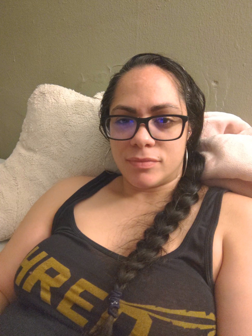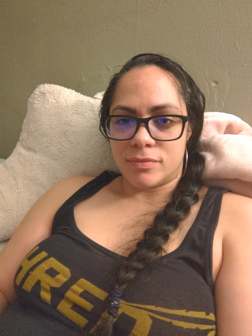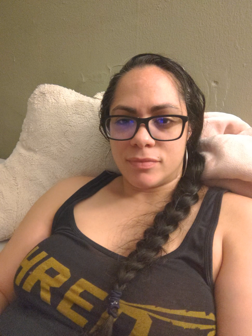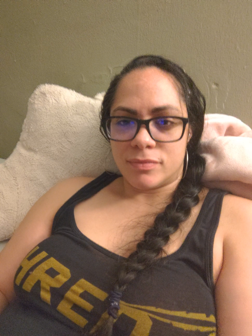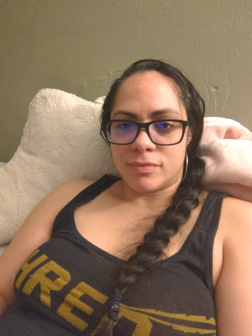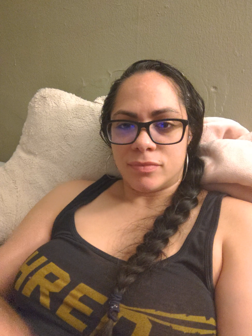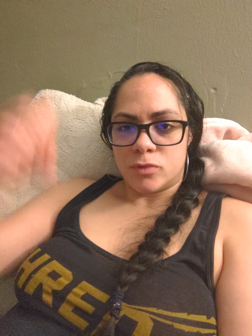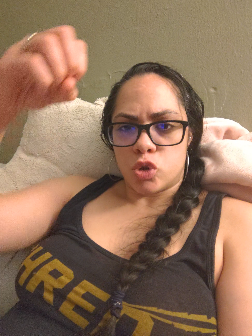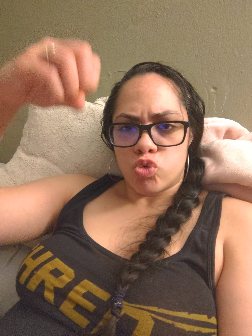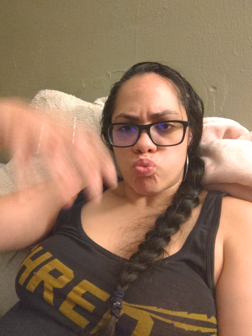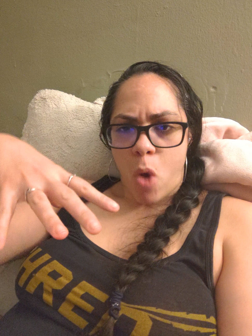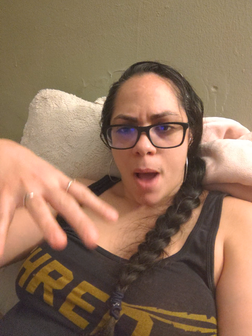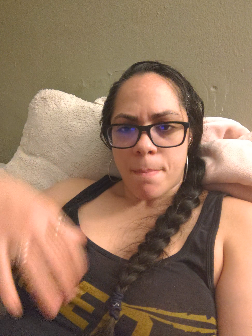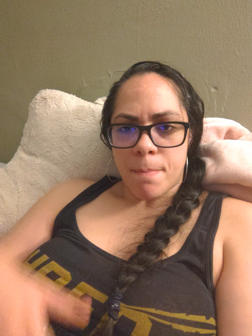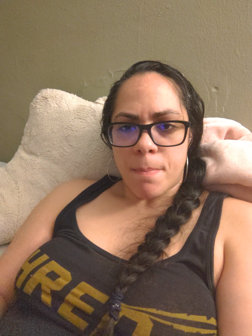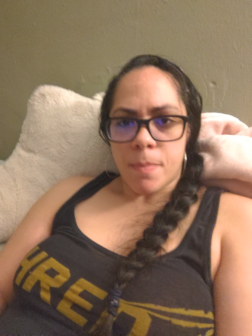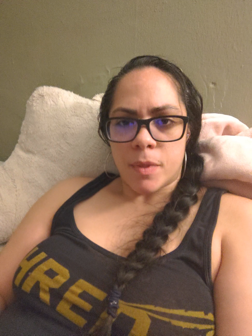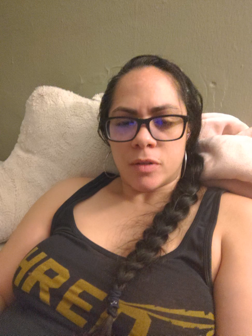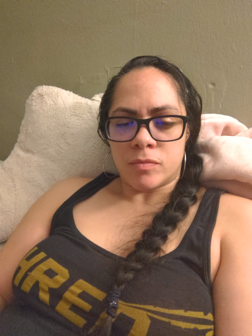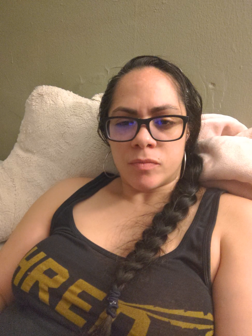drop